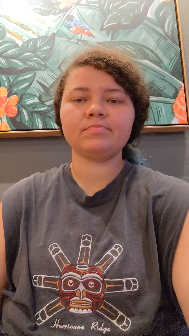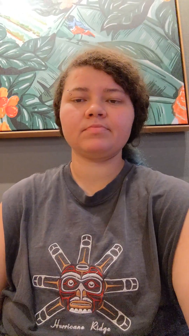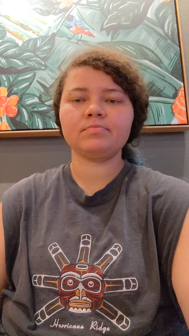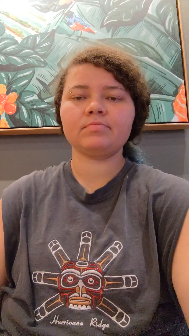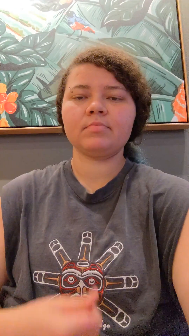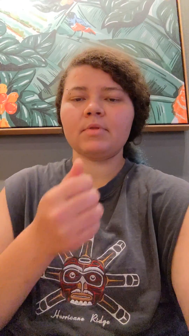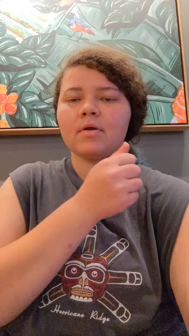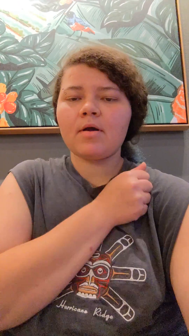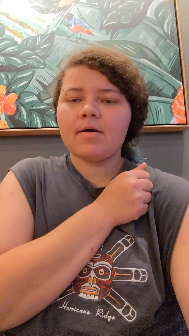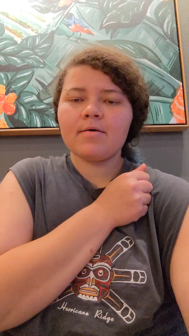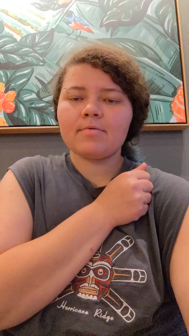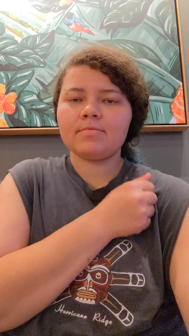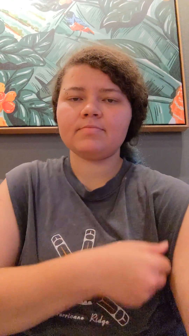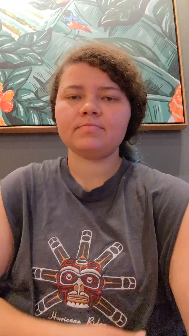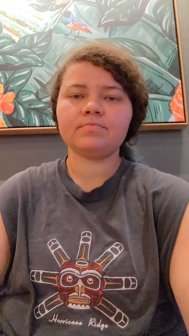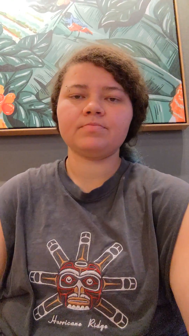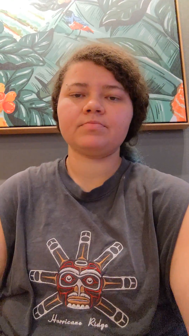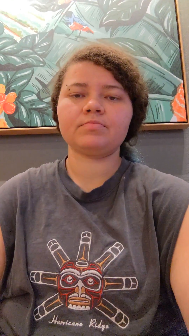hug